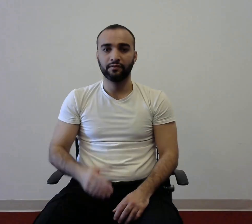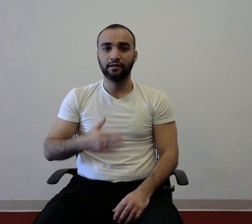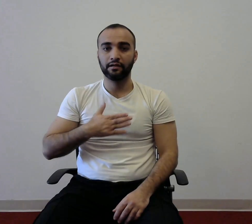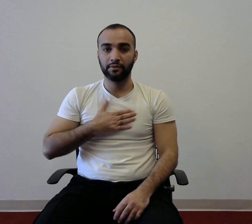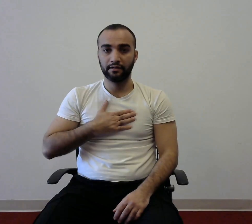mən